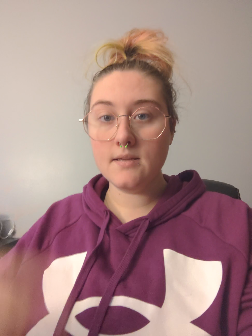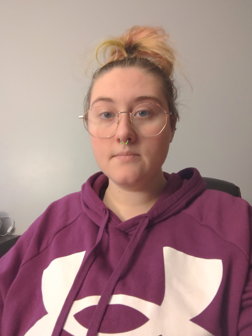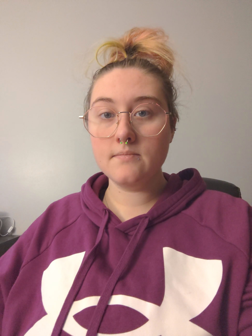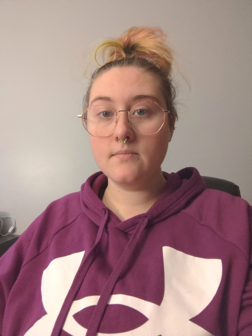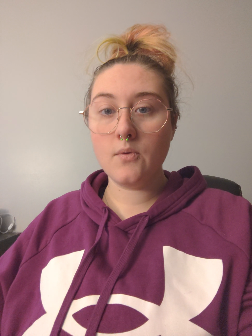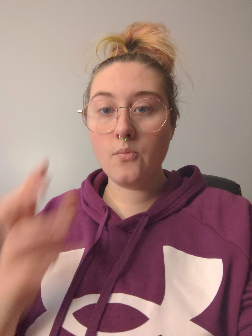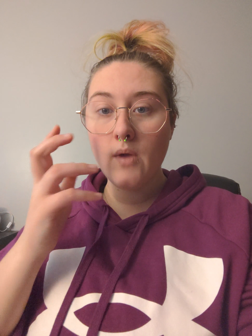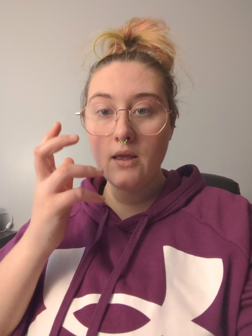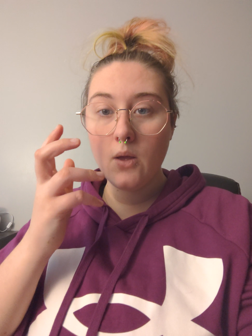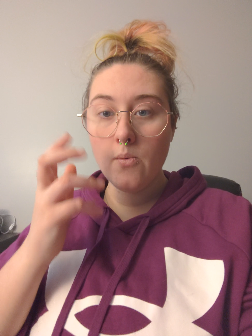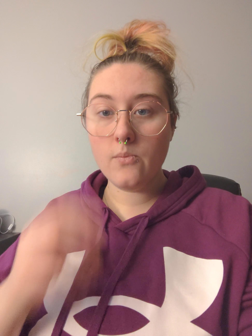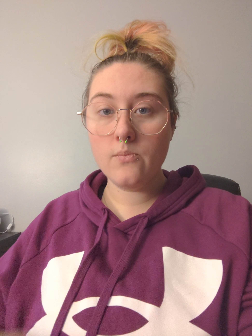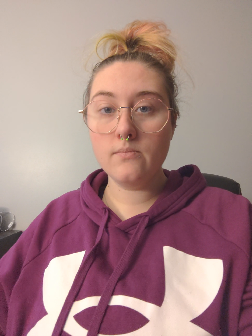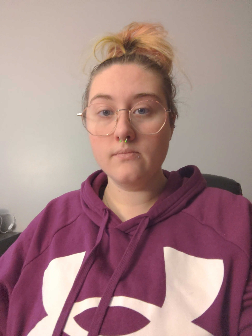radio